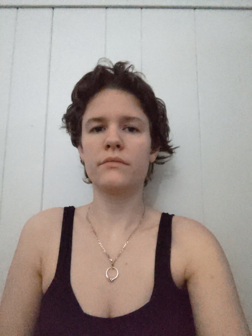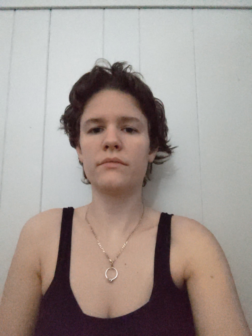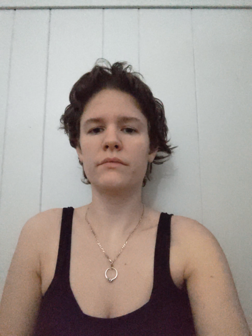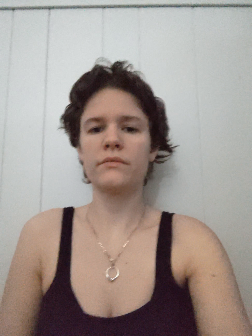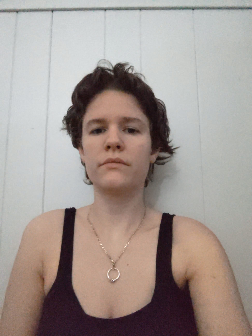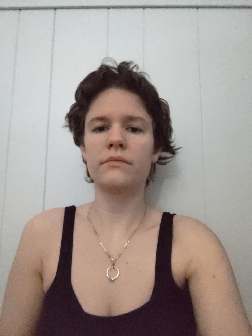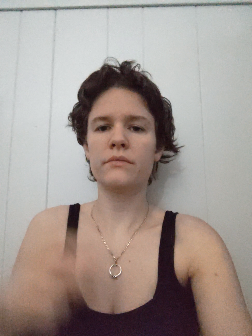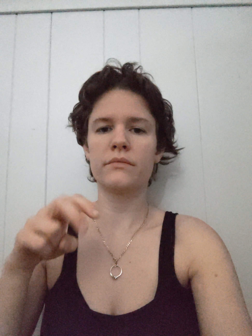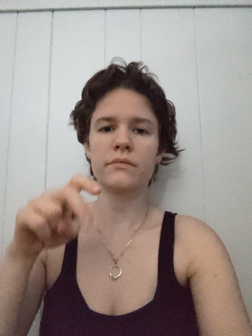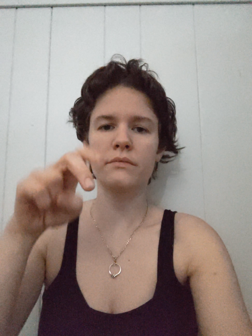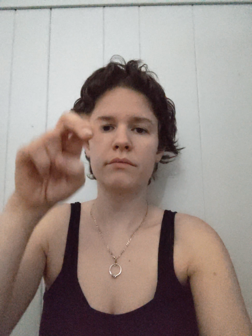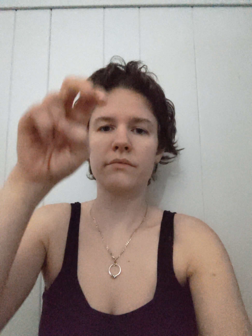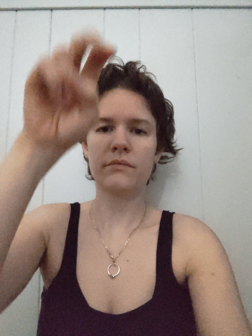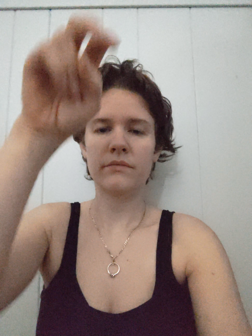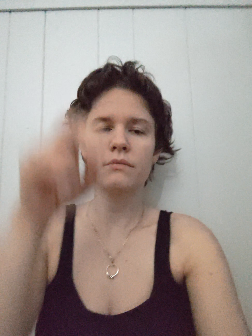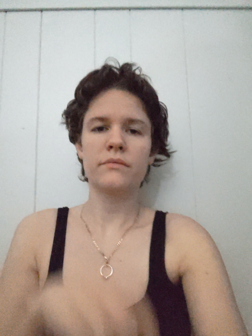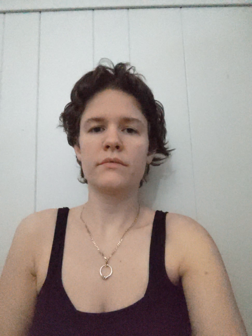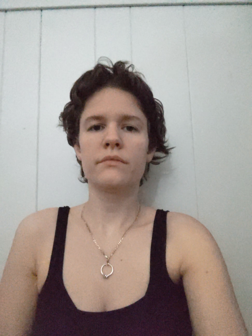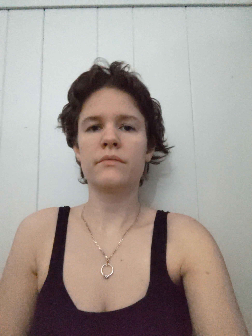stairs